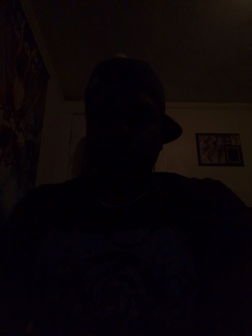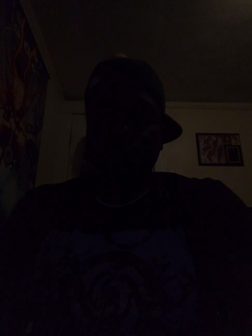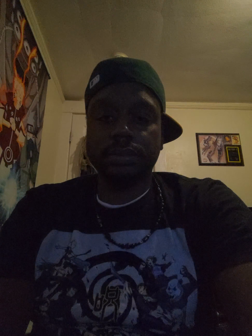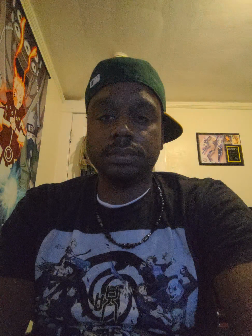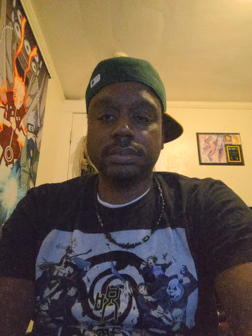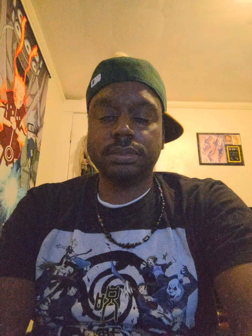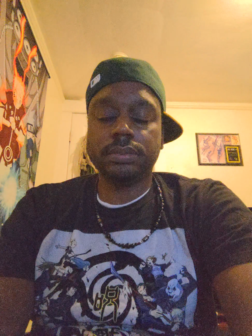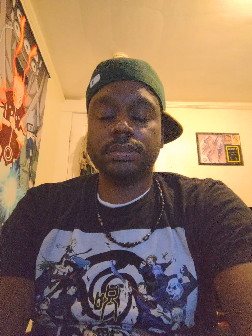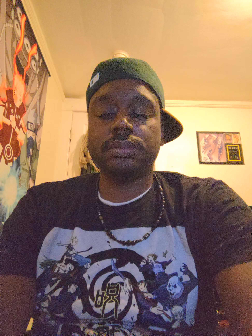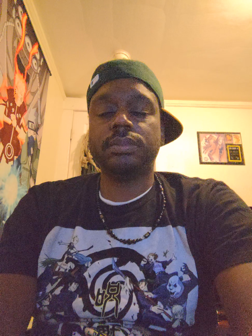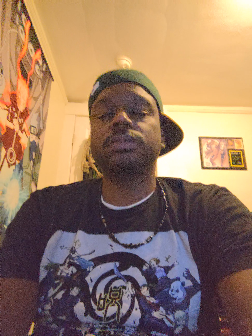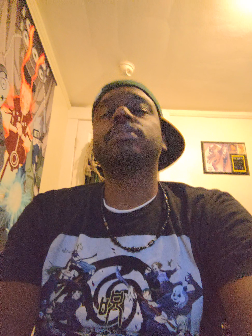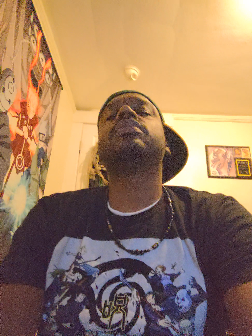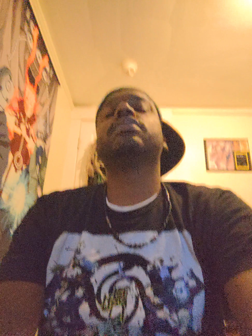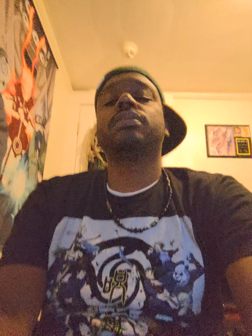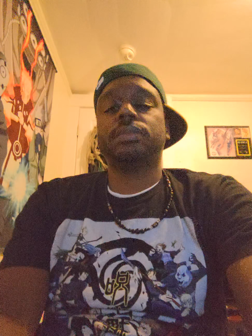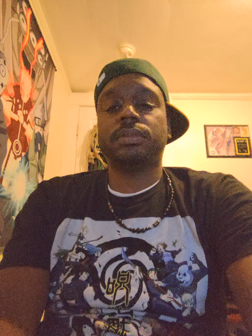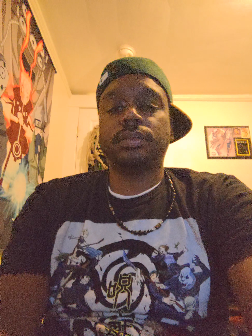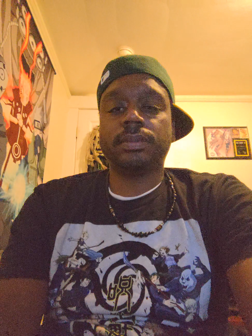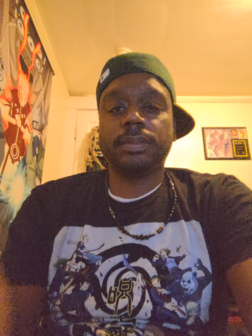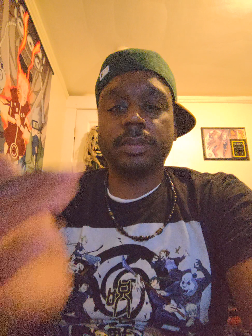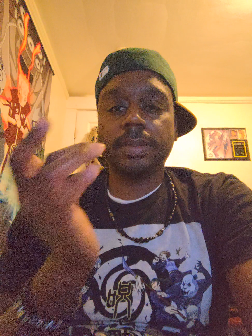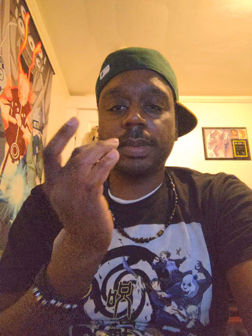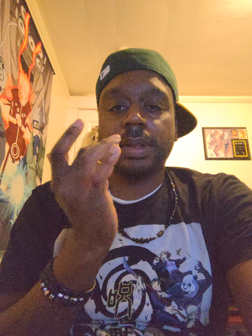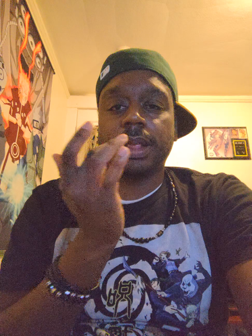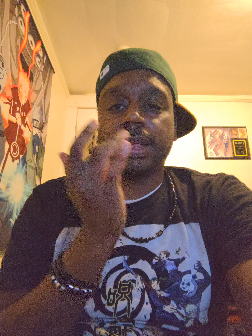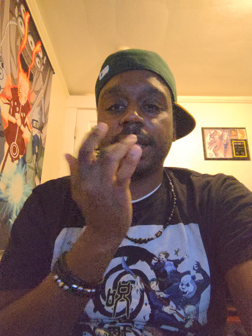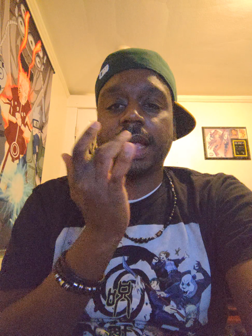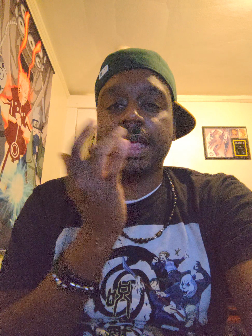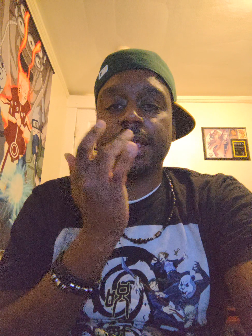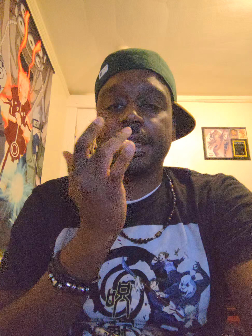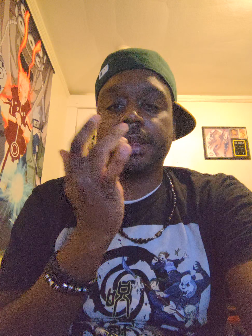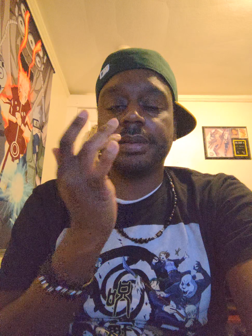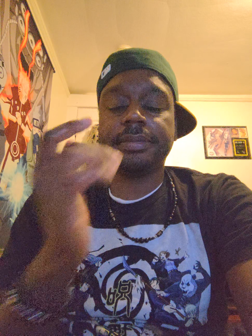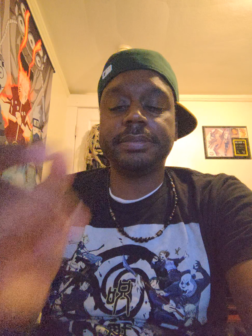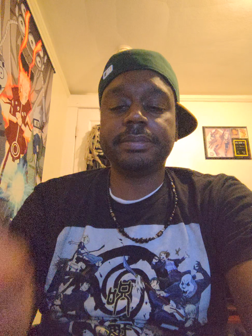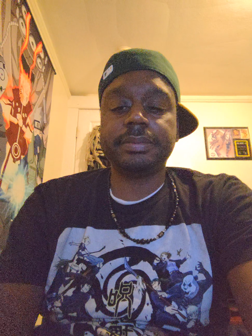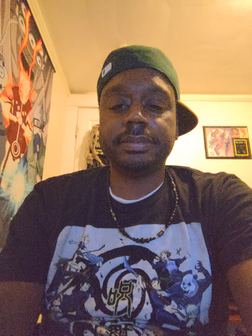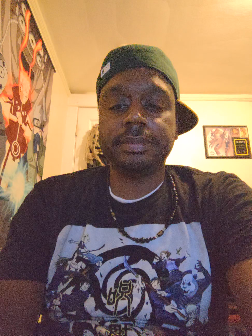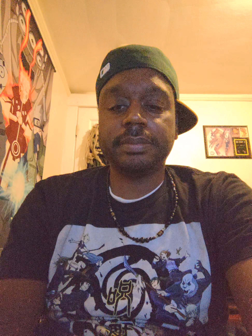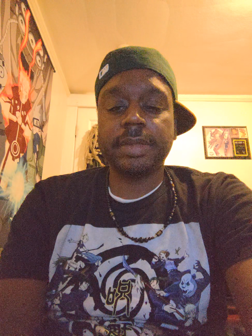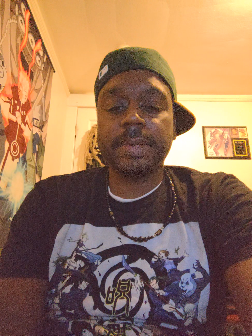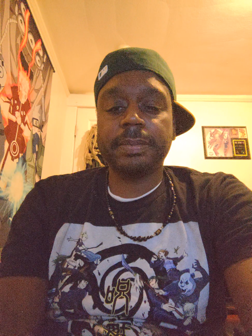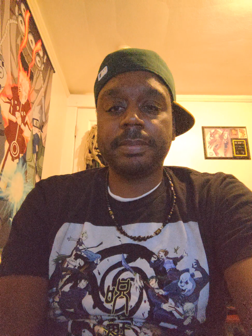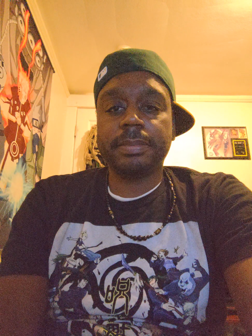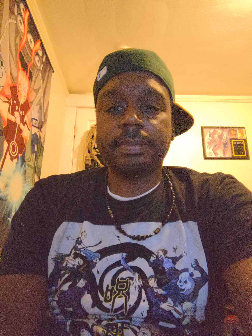taste